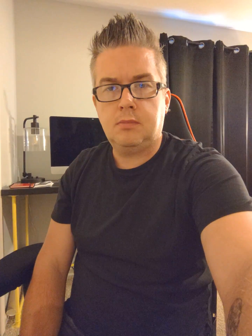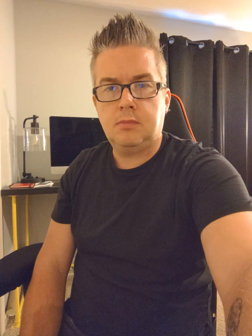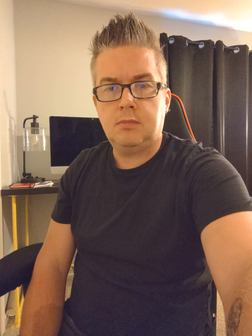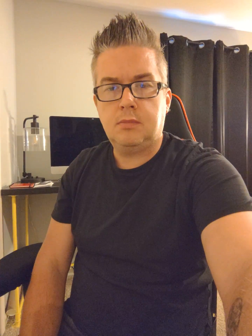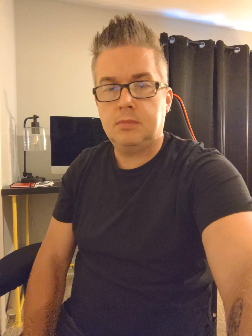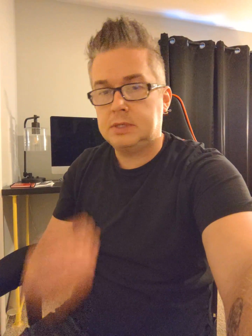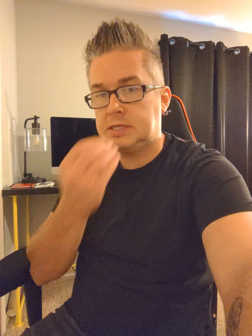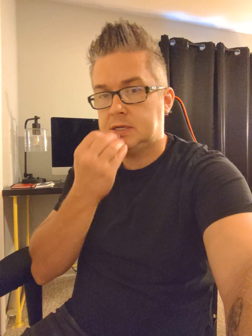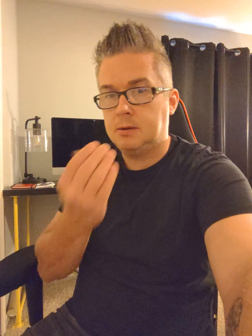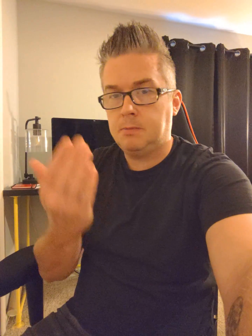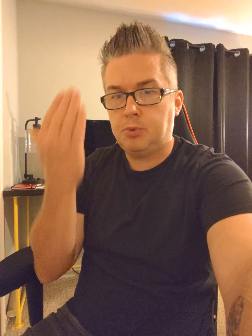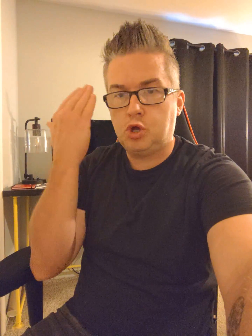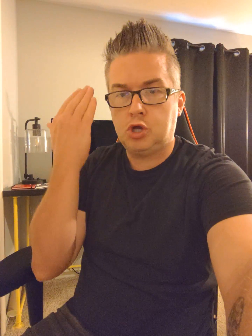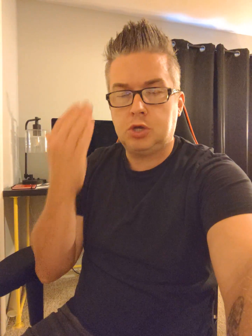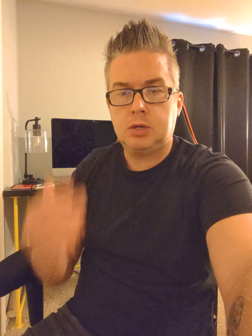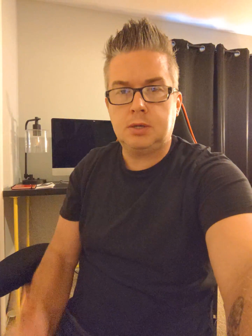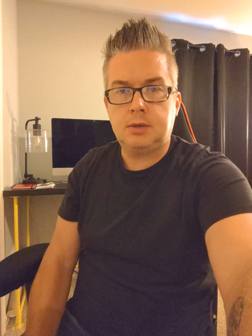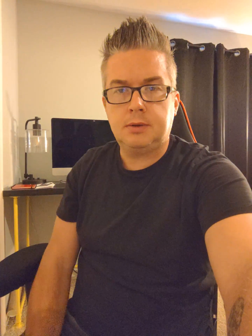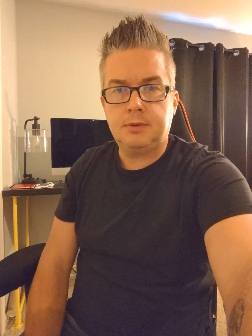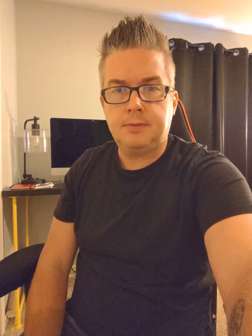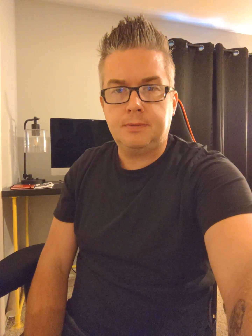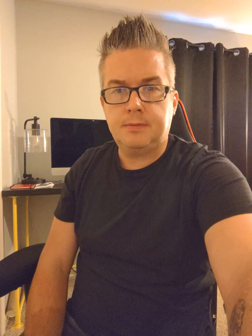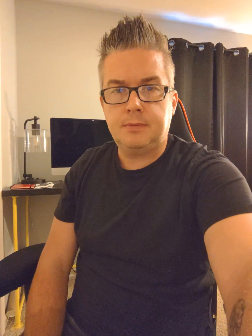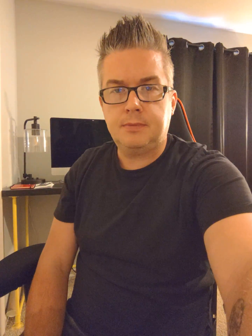breakfast